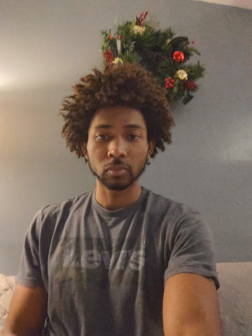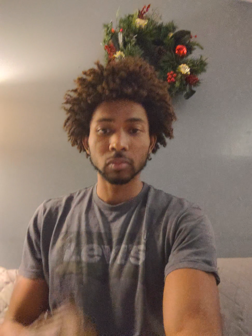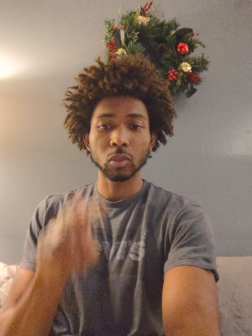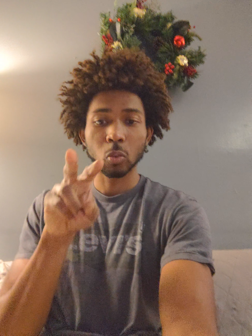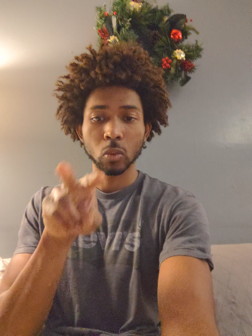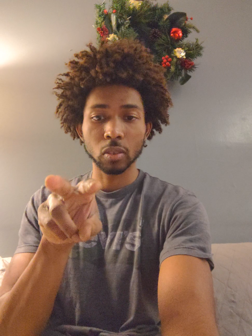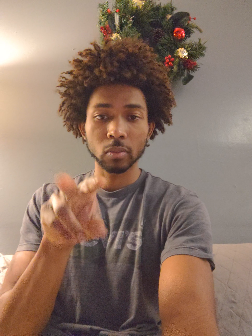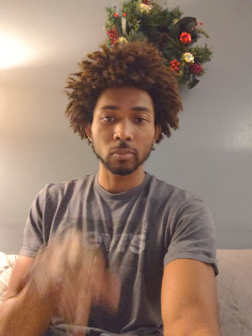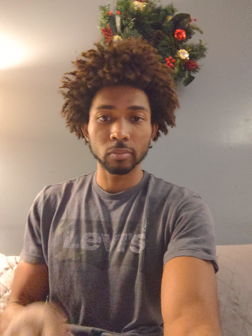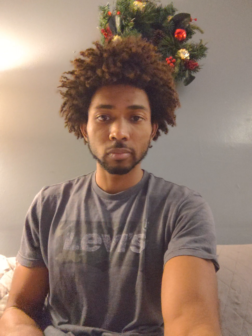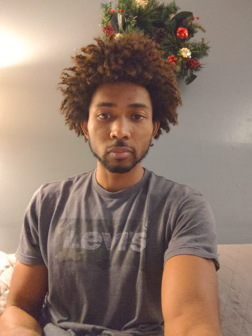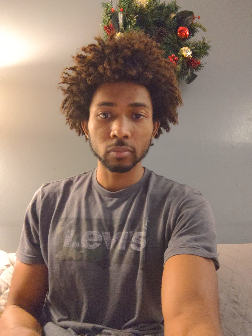look